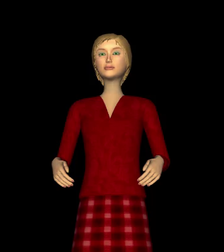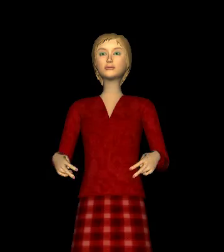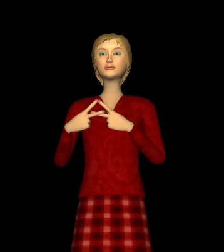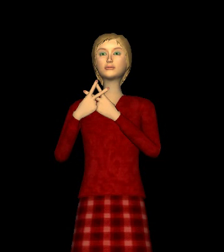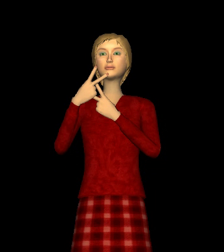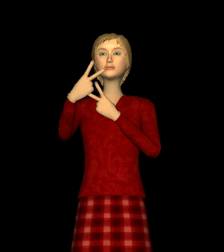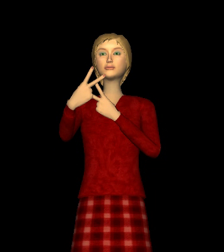أمام